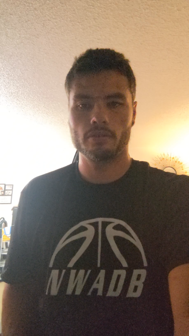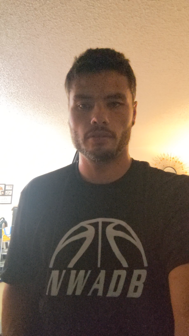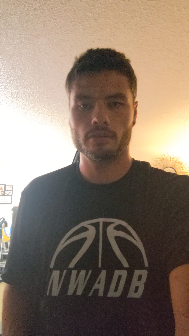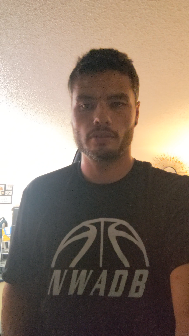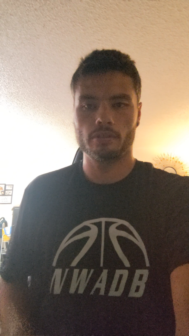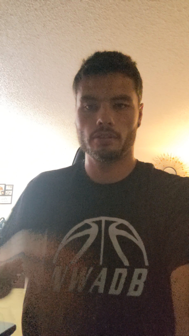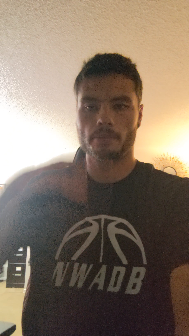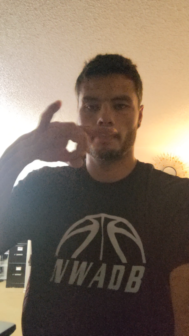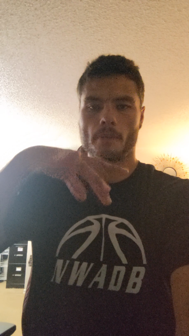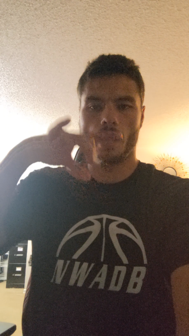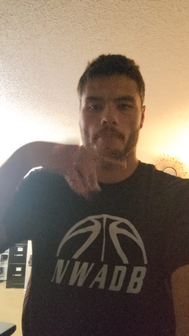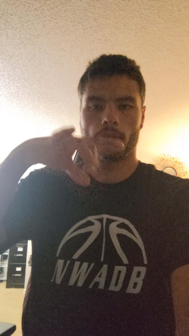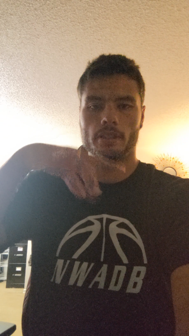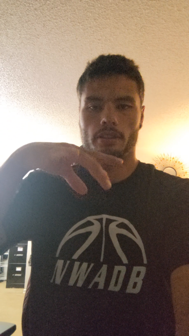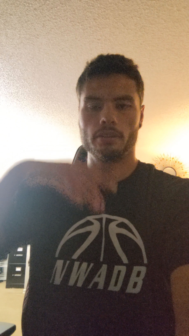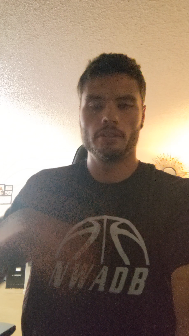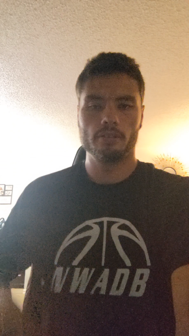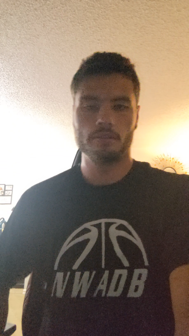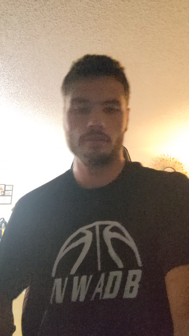pumpkin